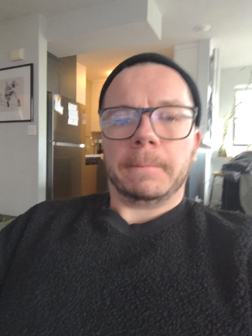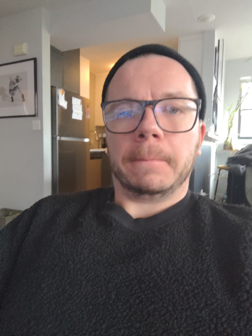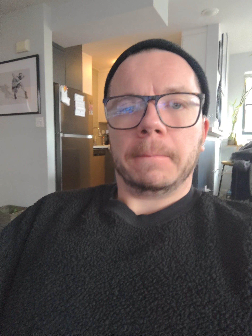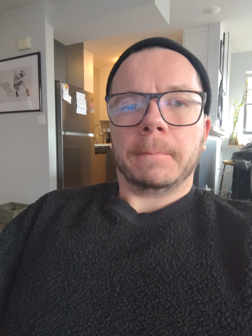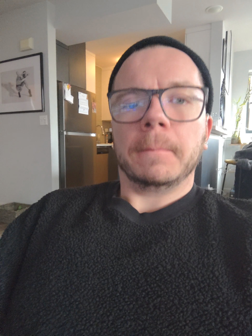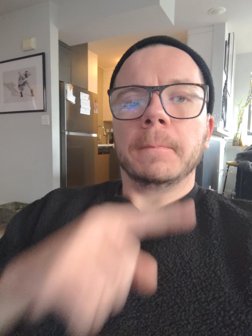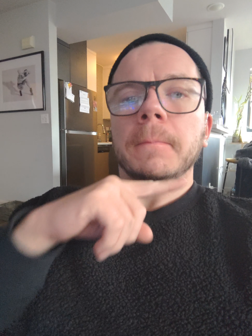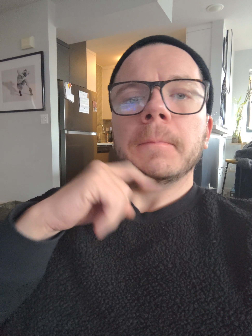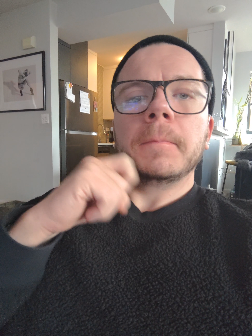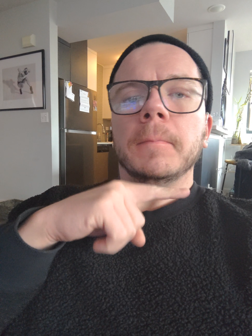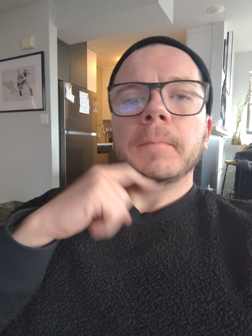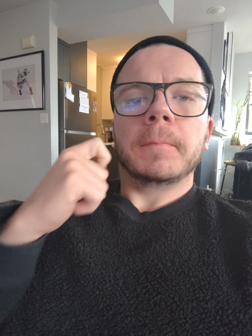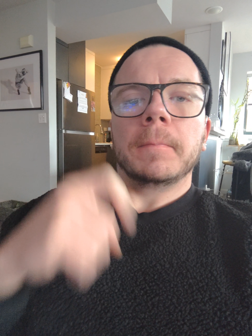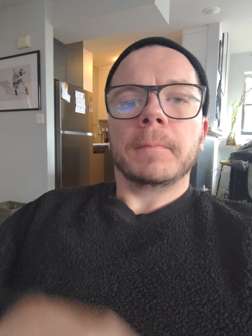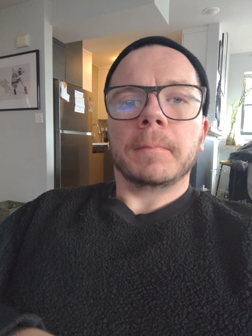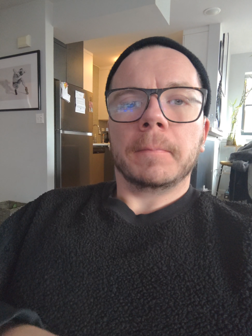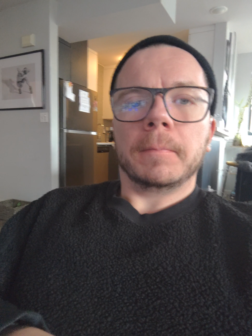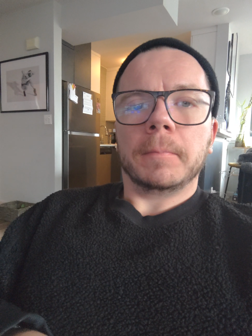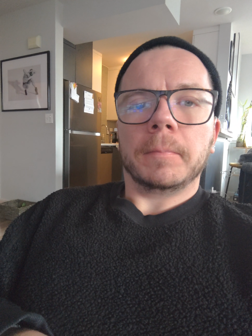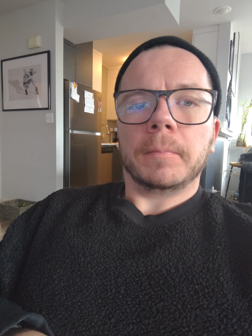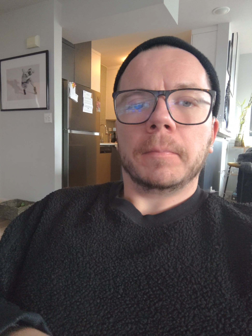dryer